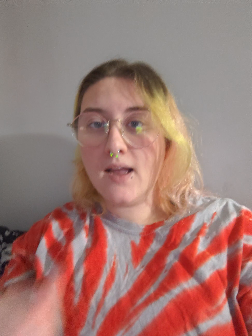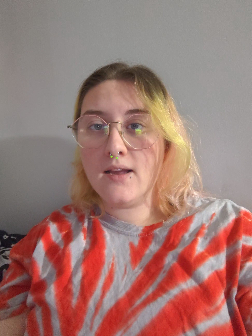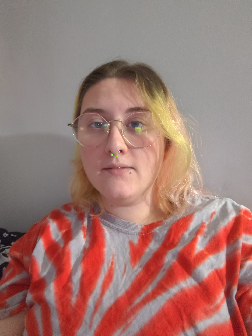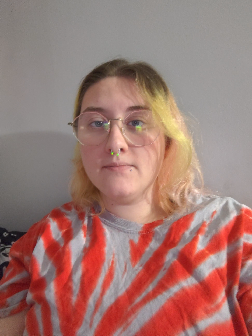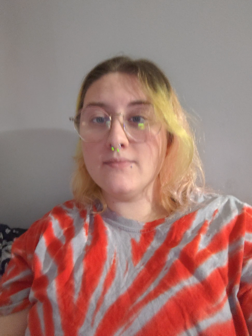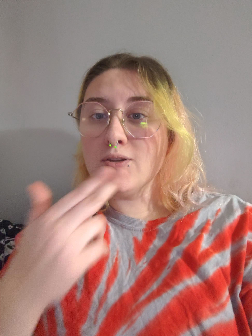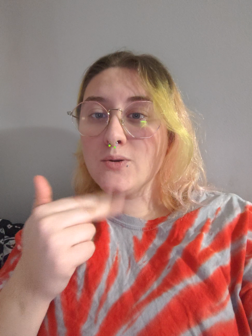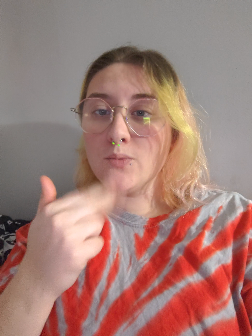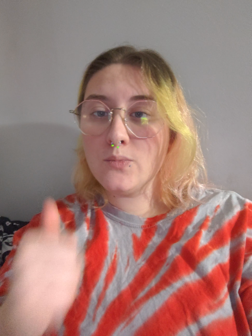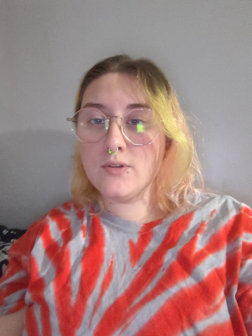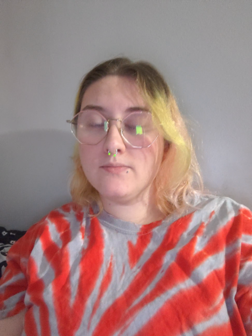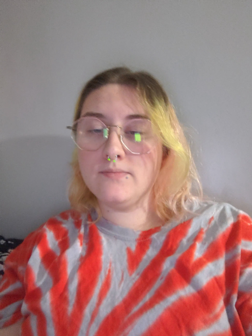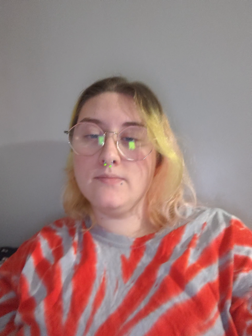cute